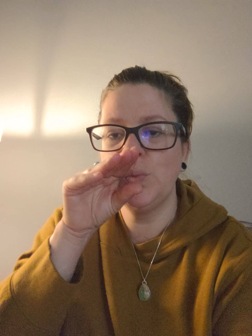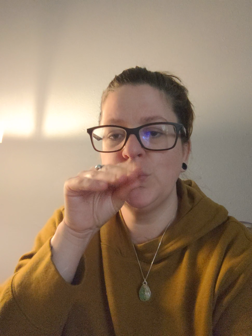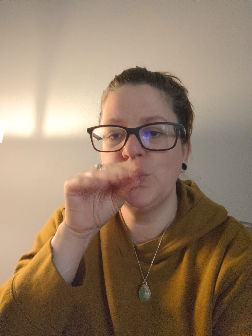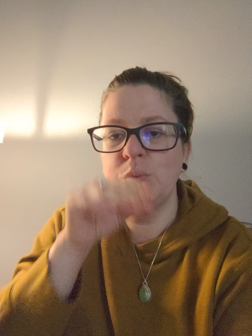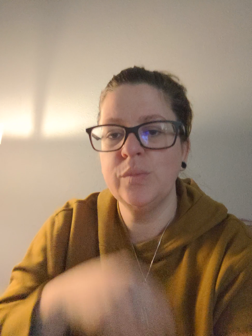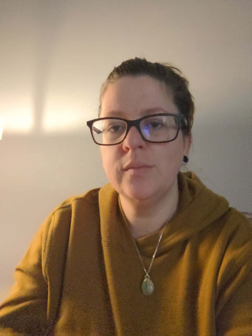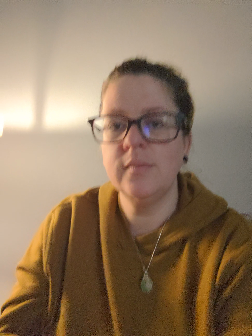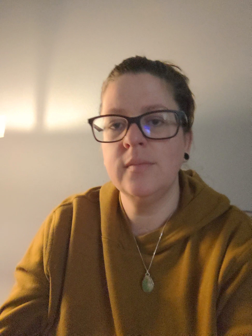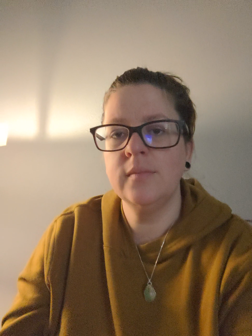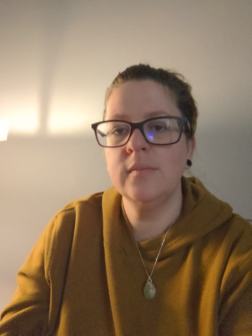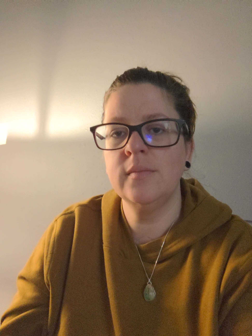goose